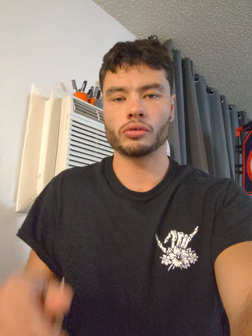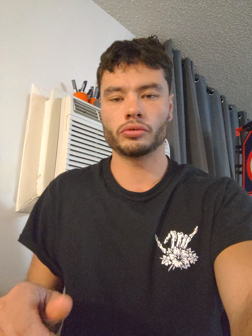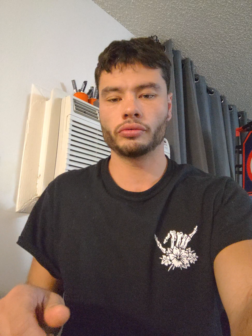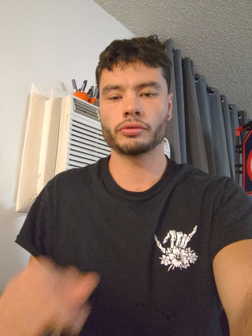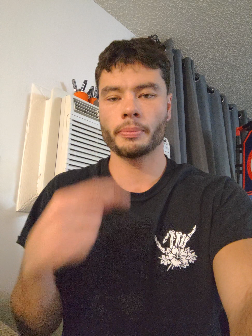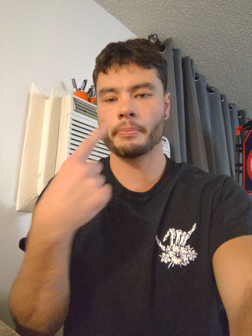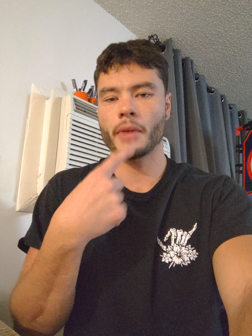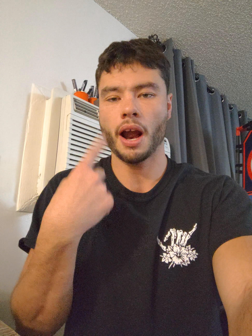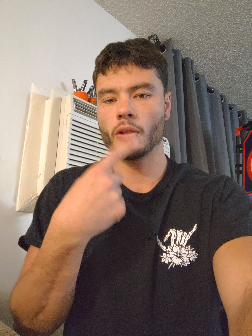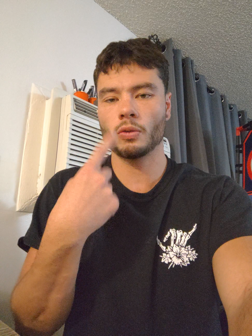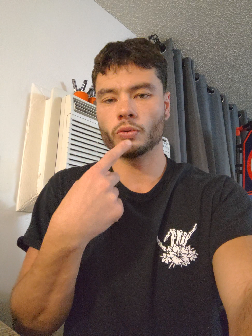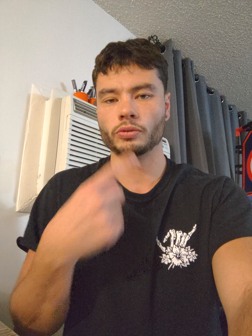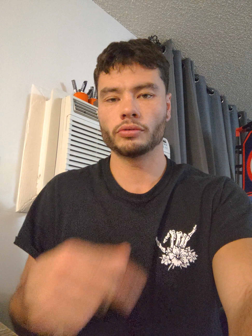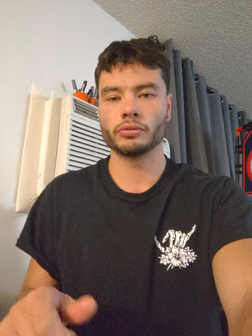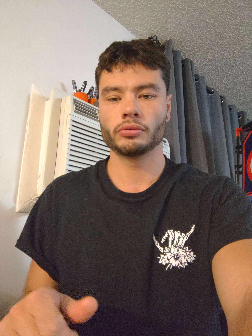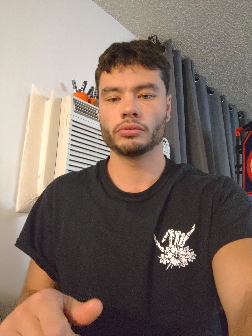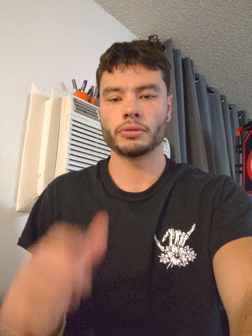mouth